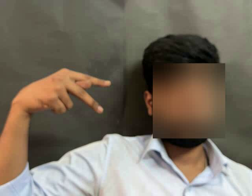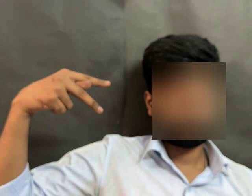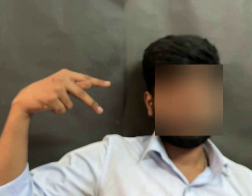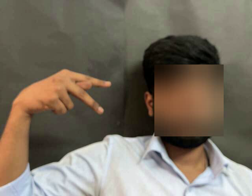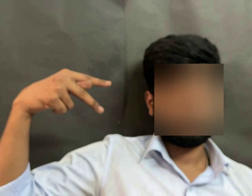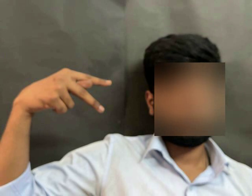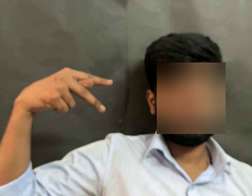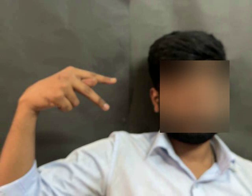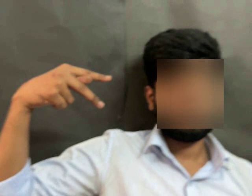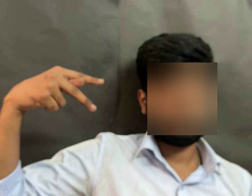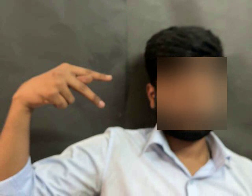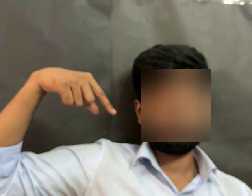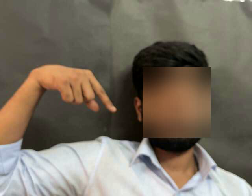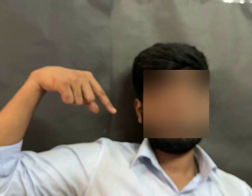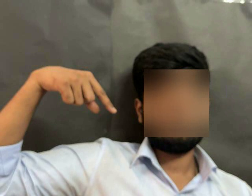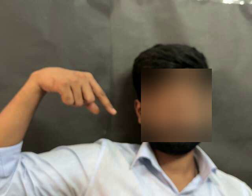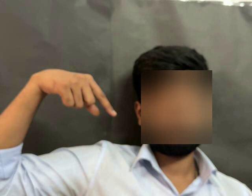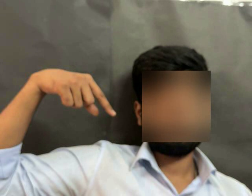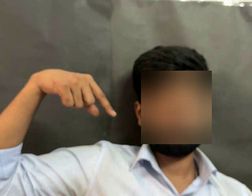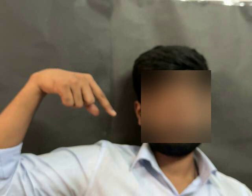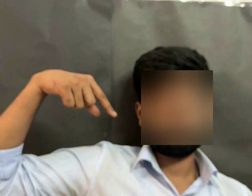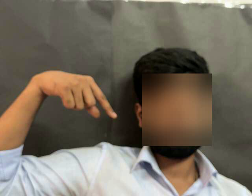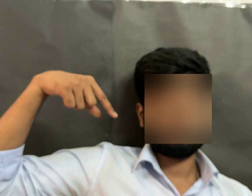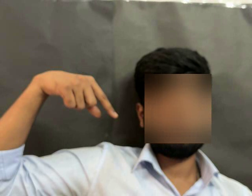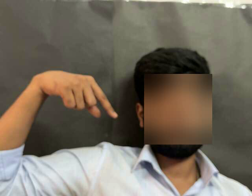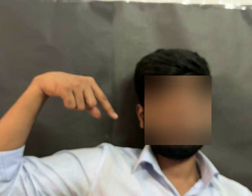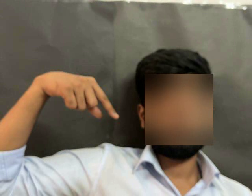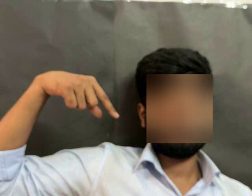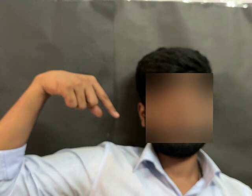Q